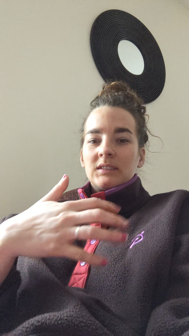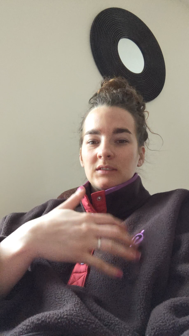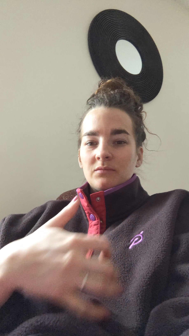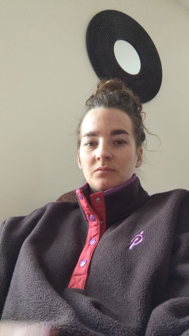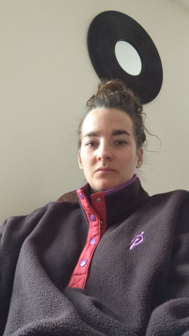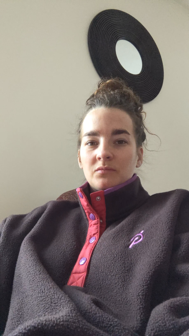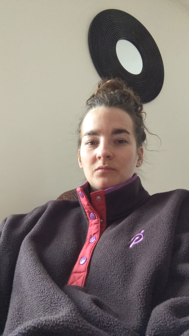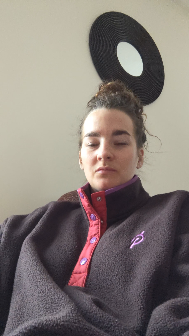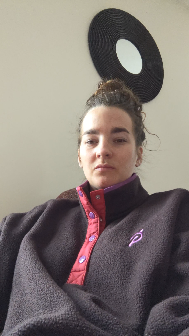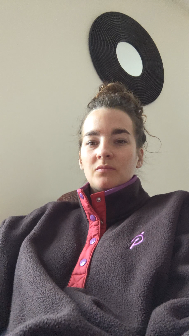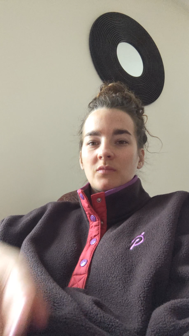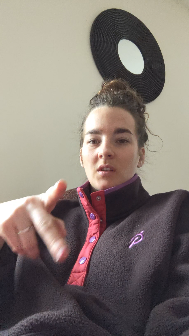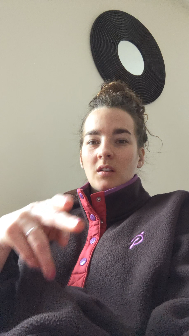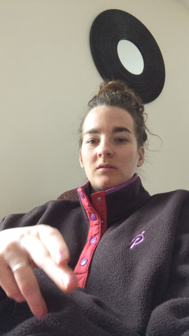cut